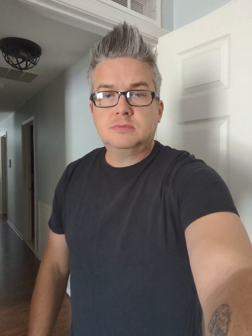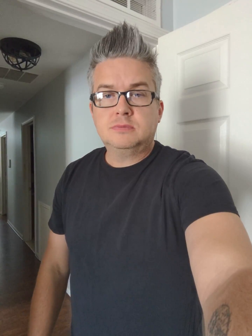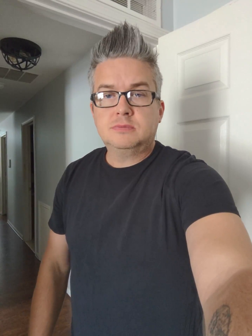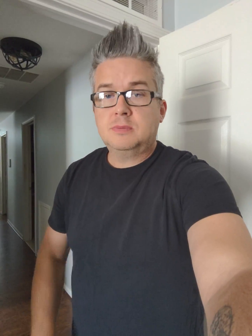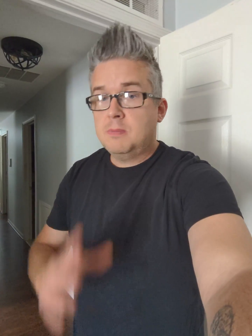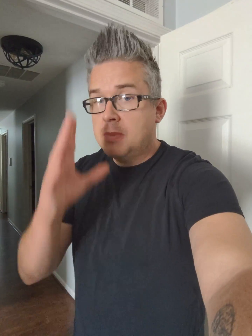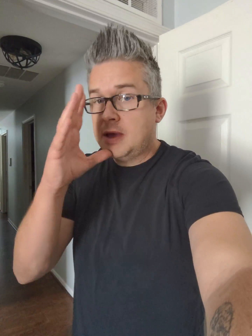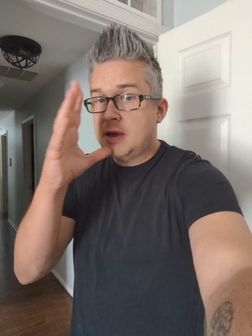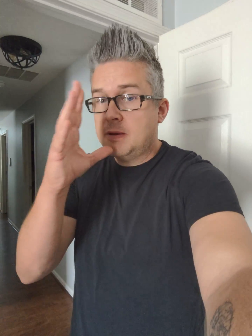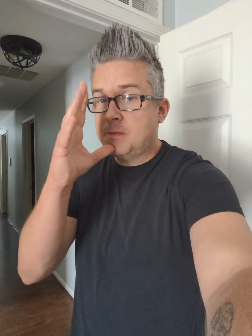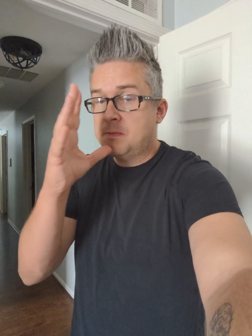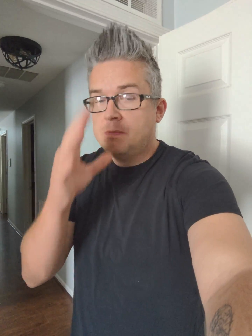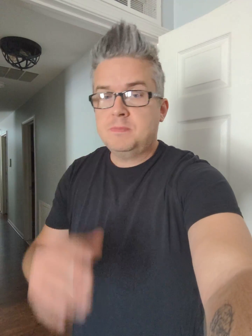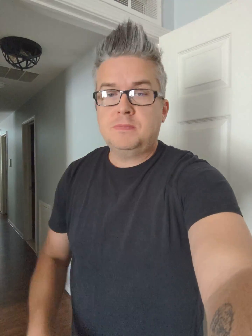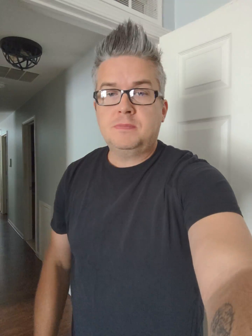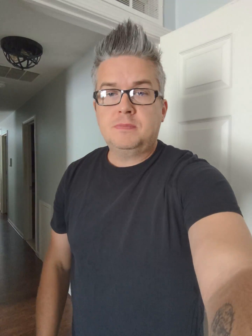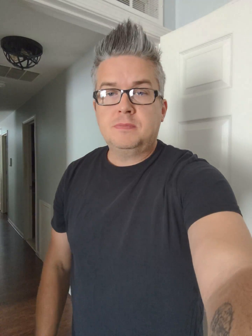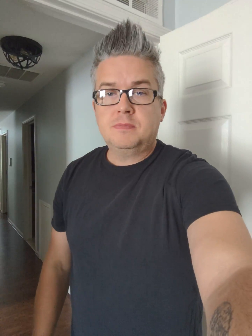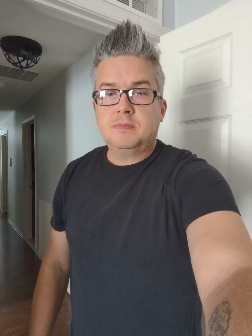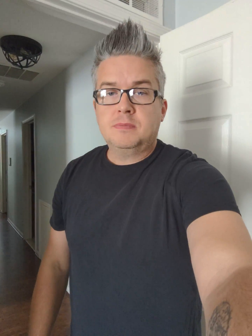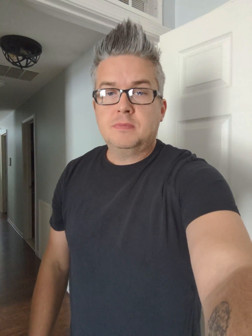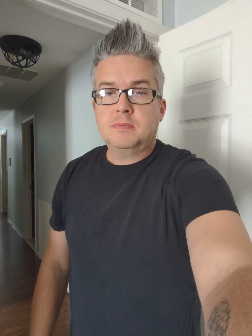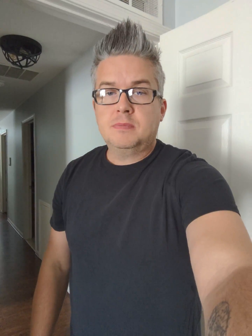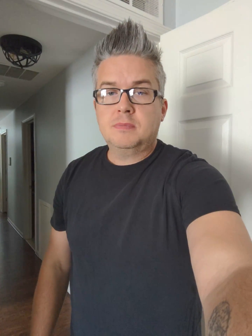mommy